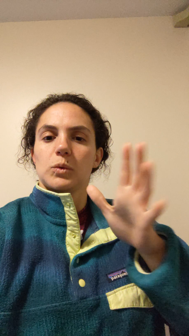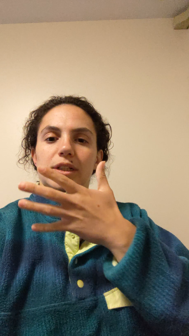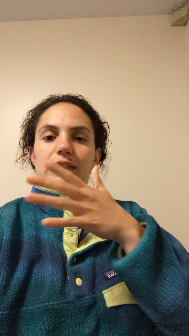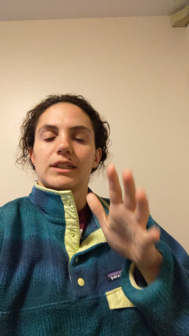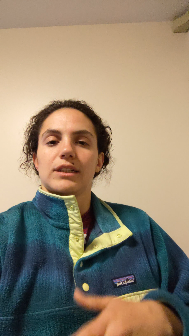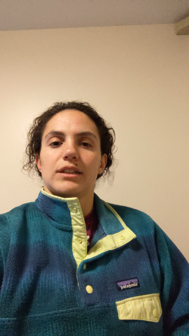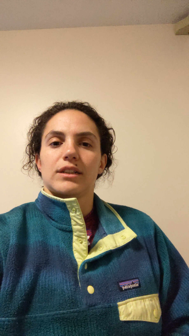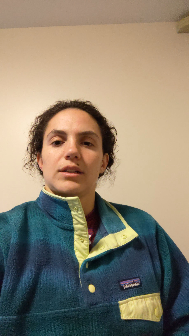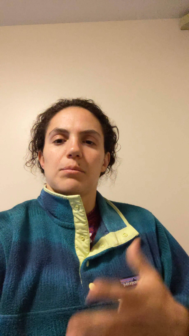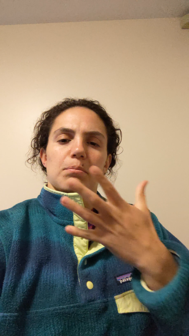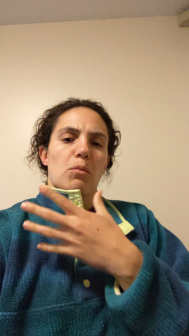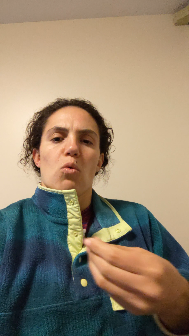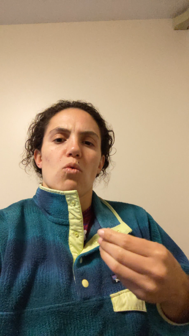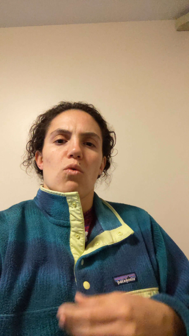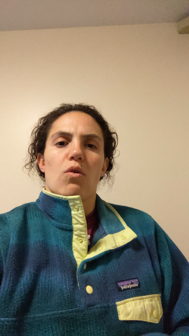poor